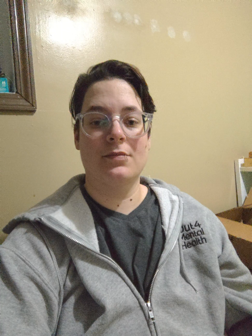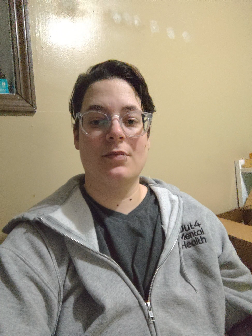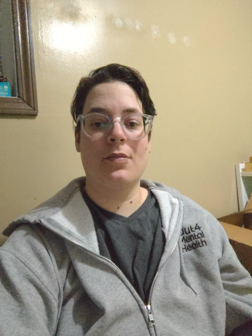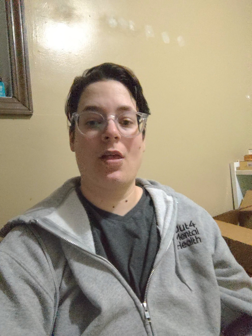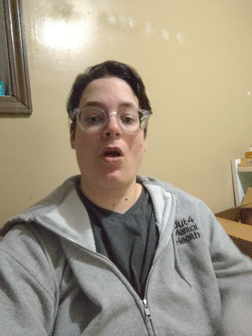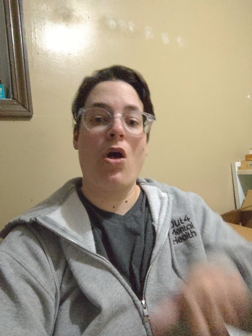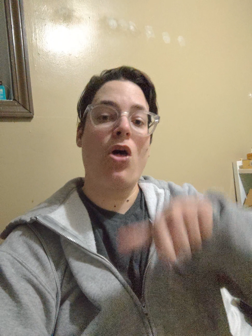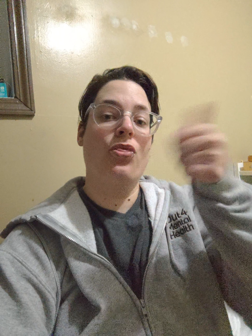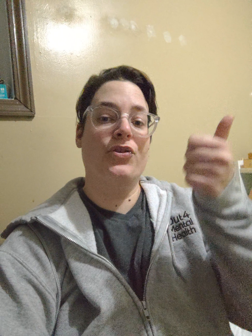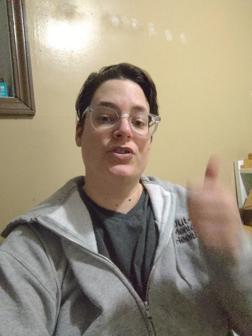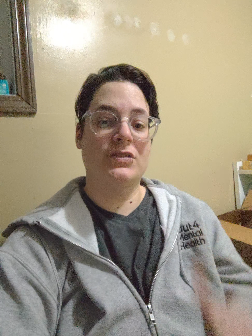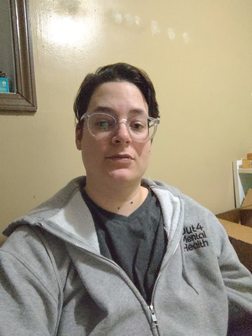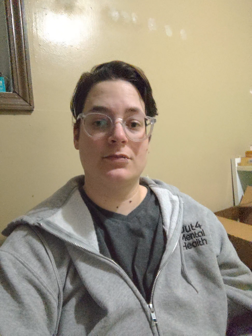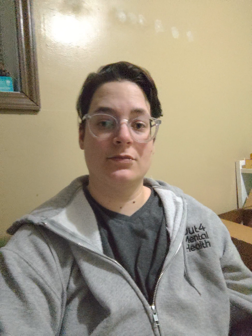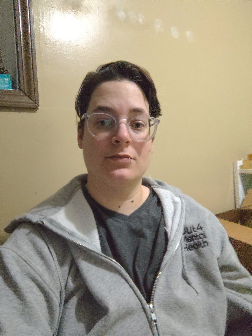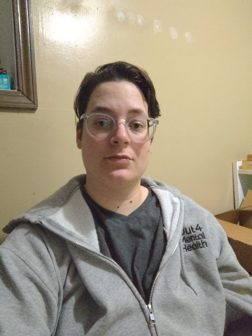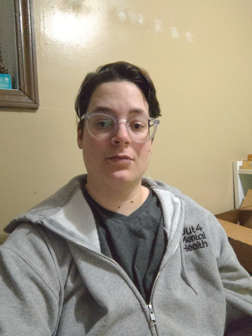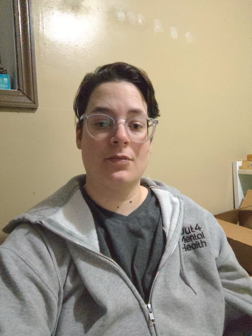another